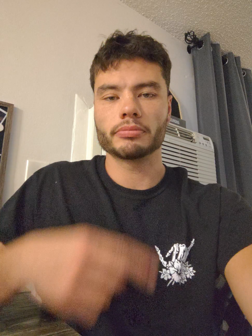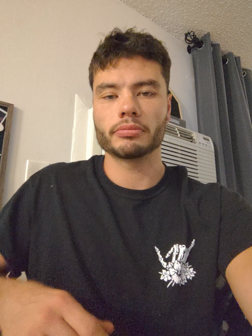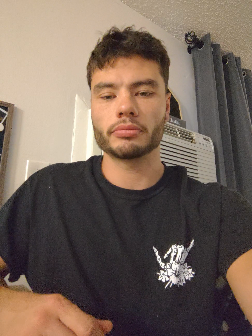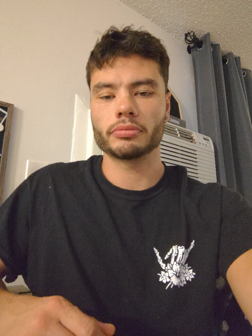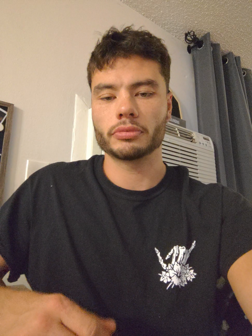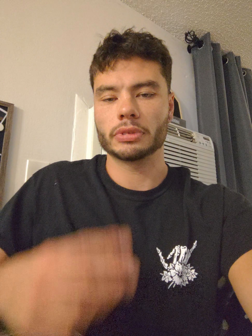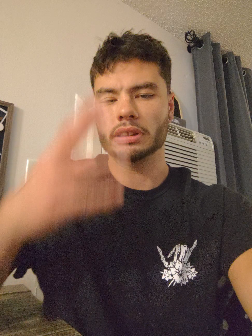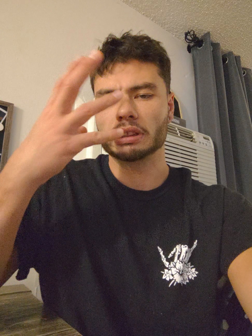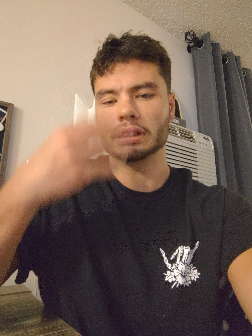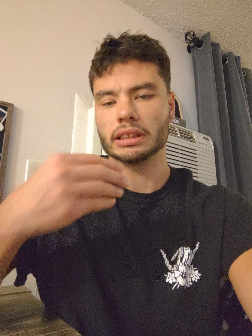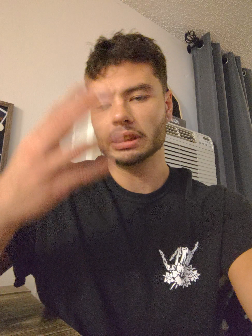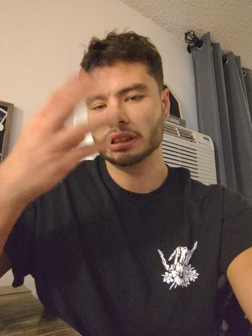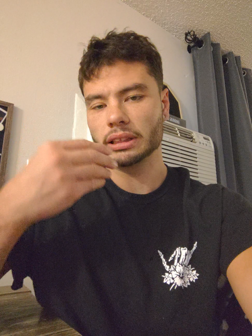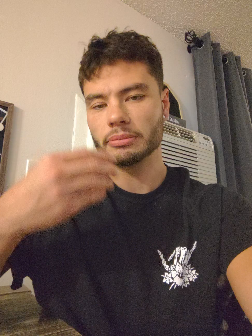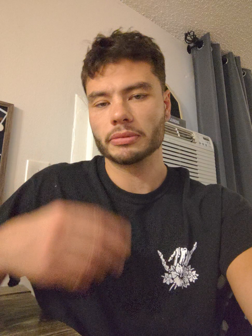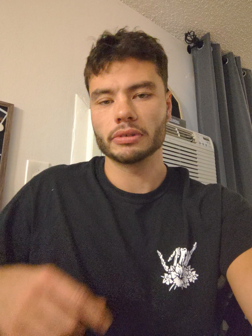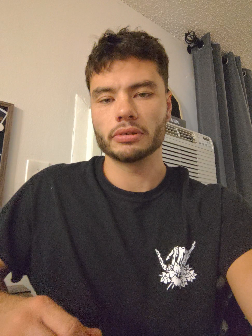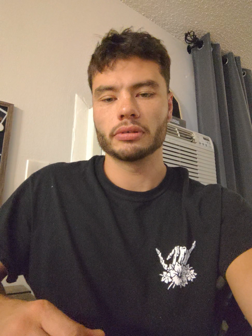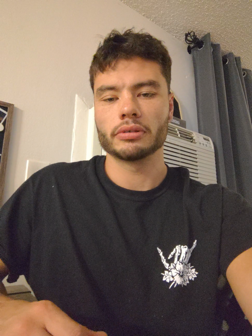sleepy